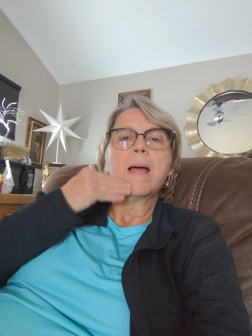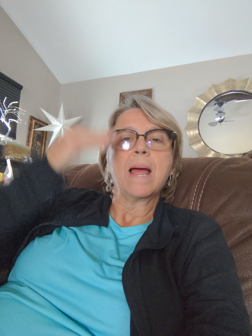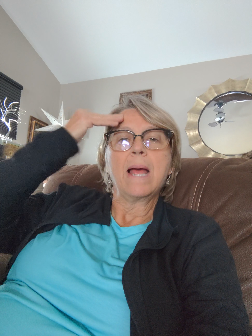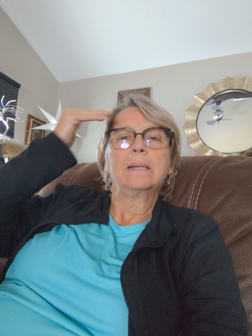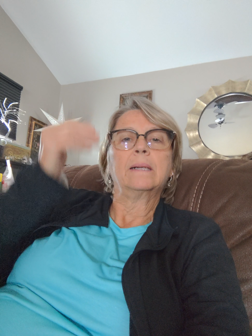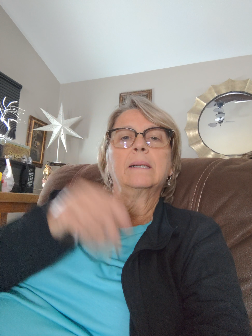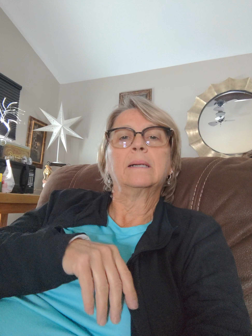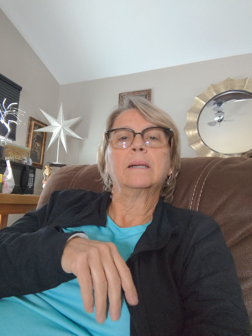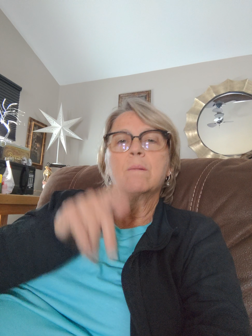head